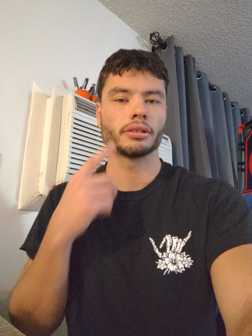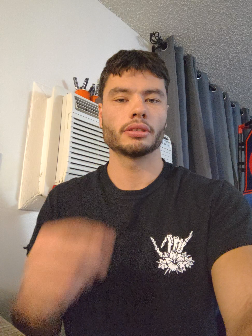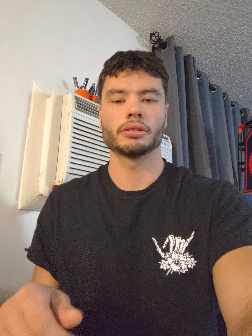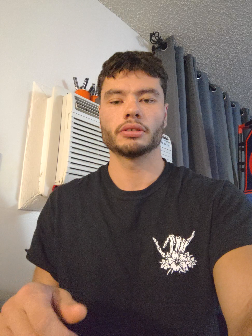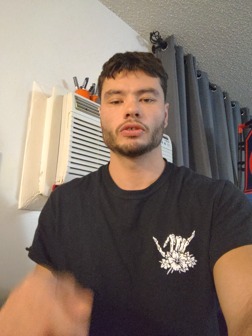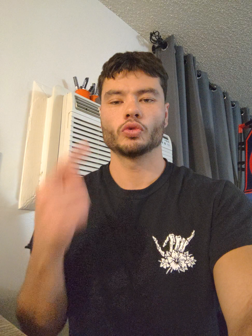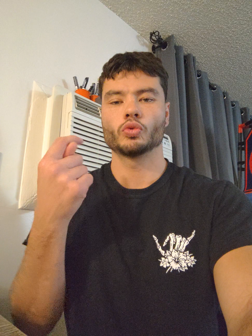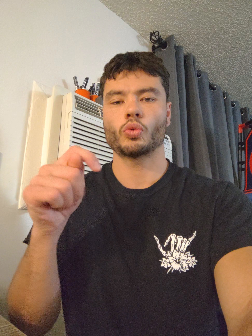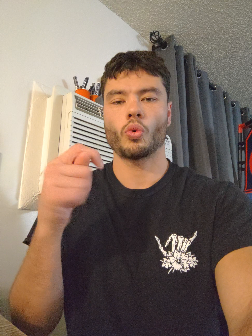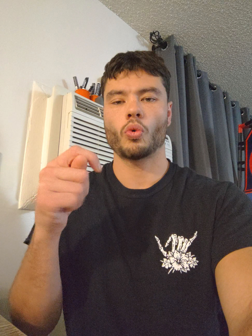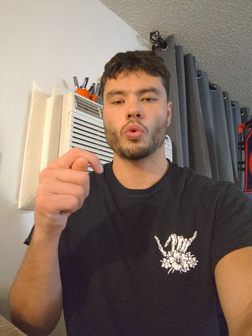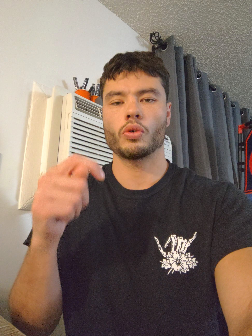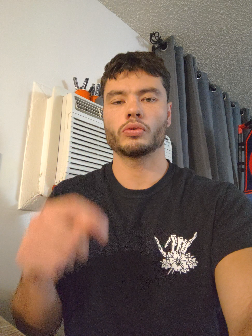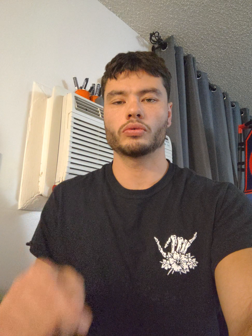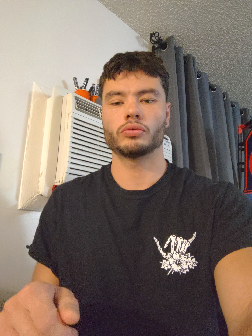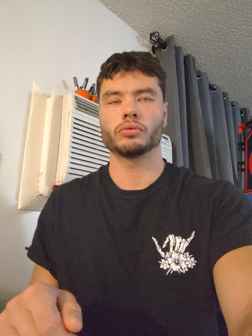toy